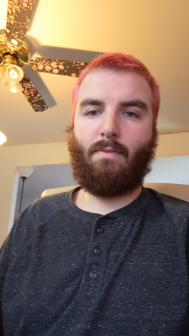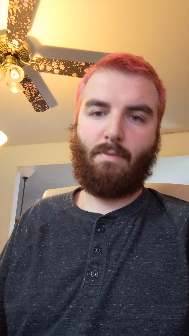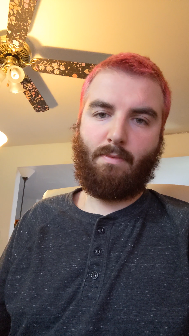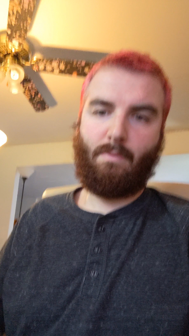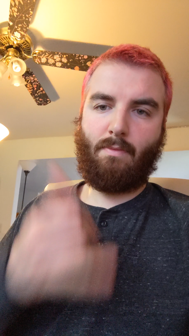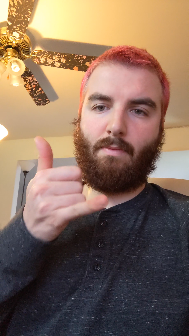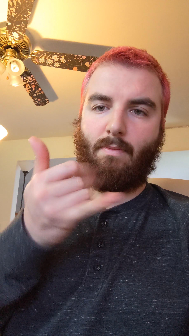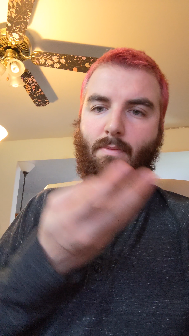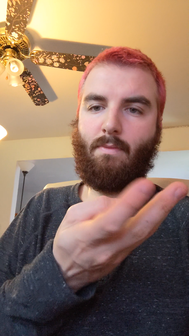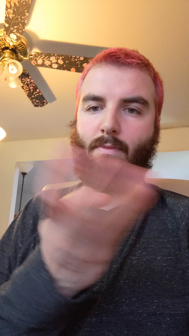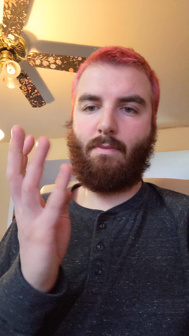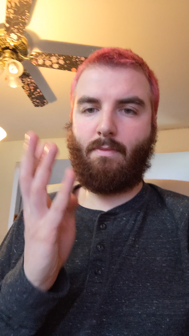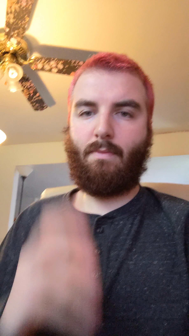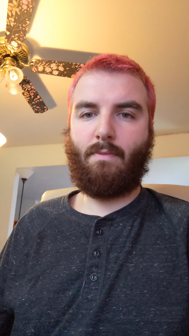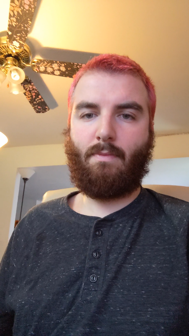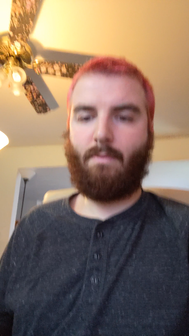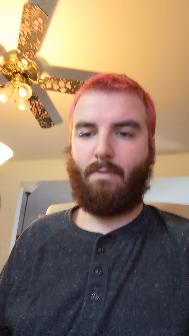playpen